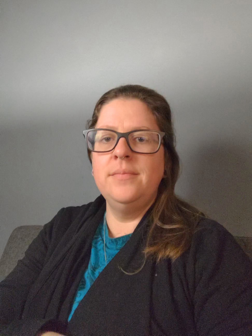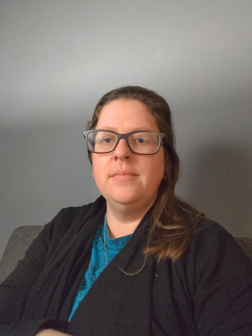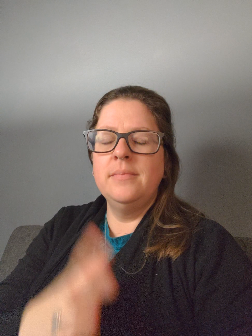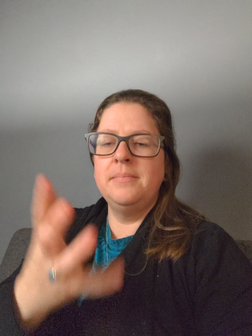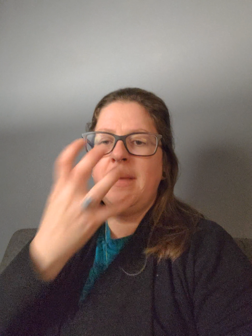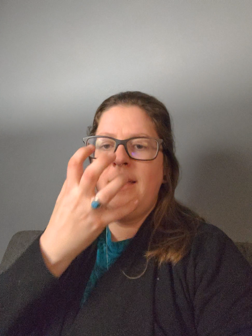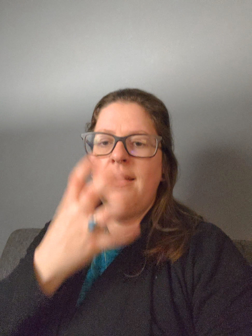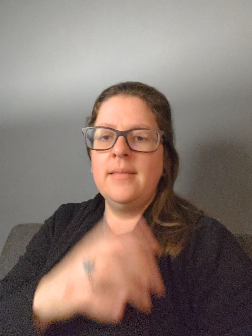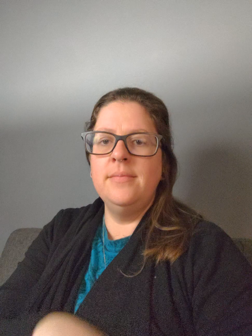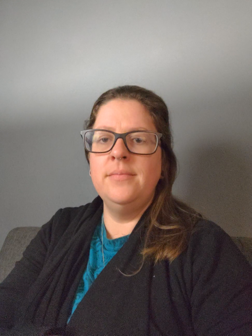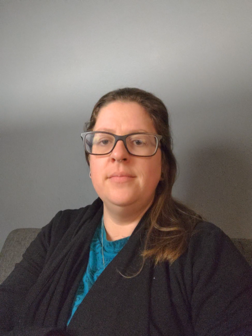mad